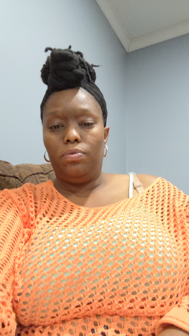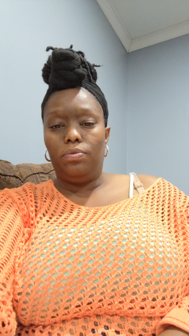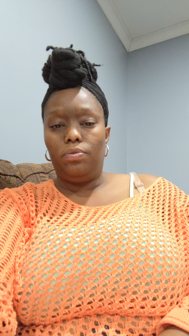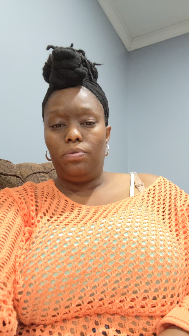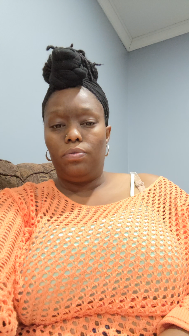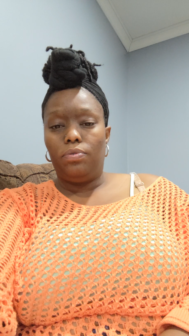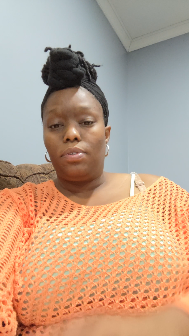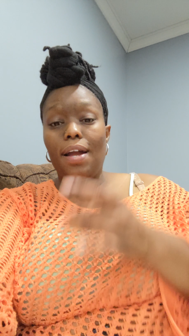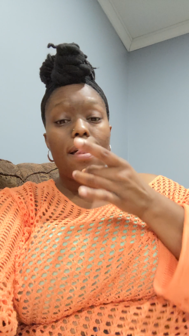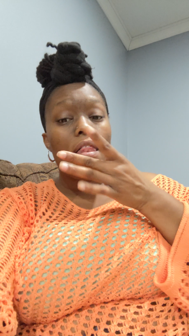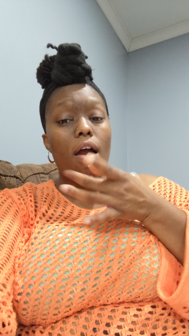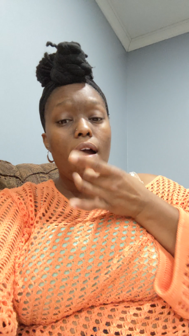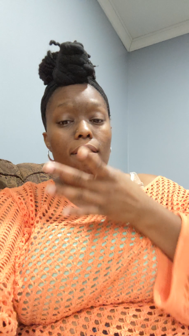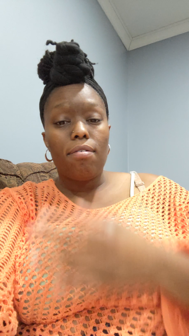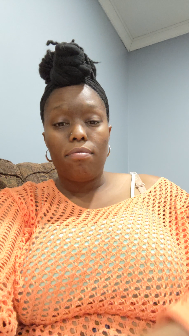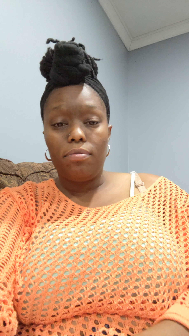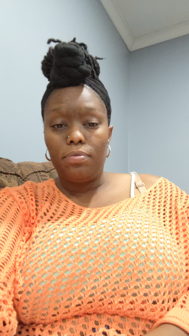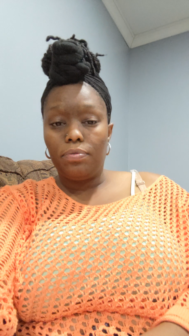light bulb